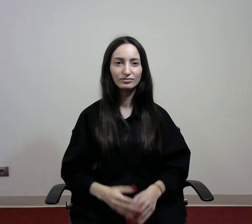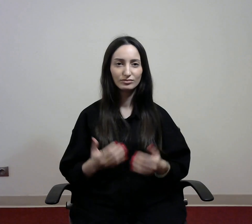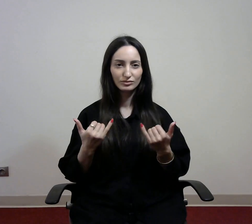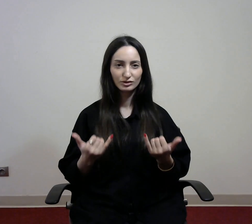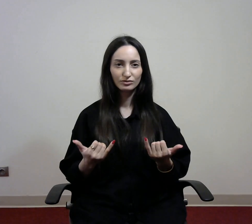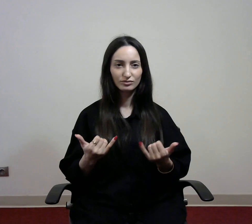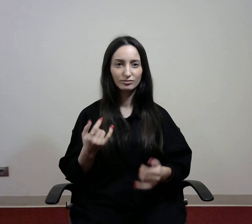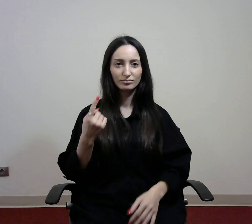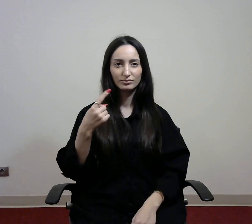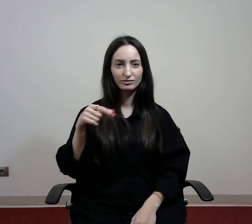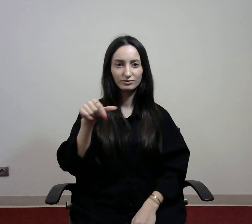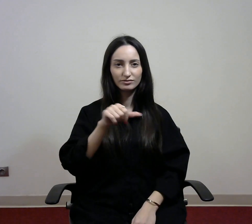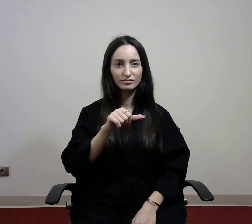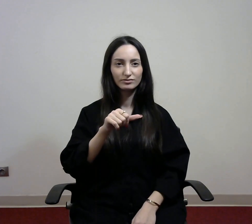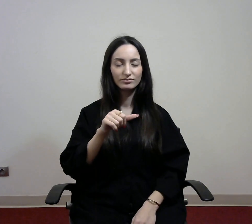bu həftə